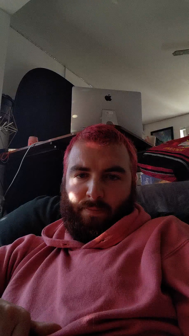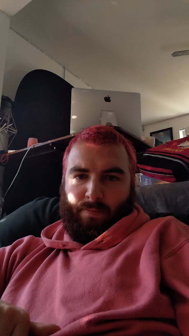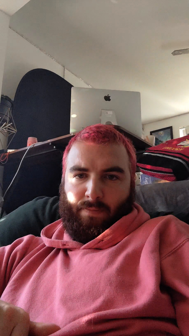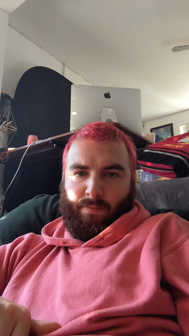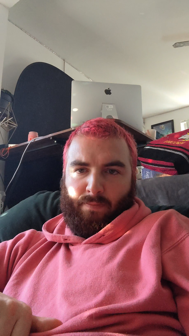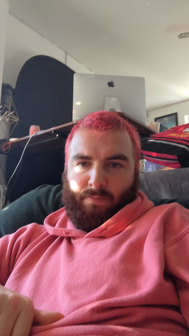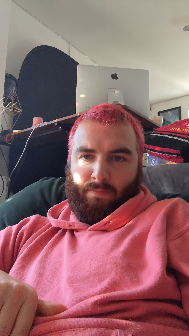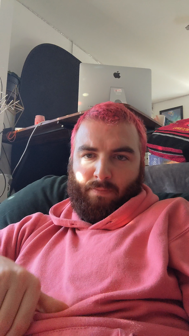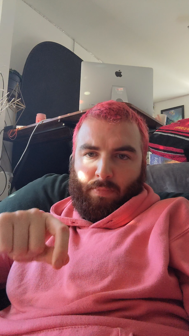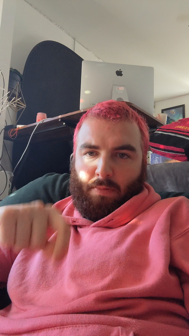rip